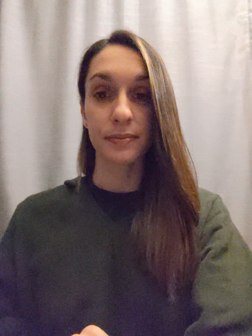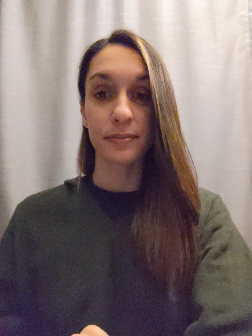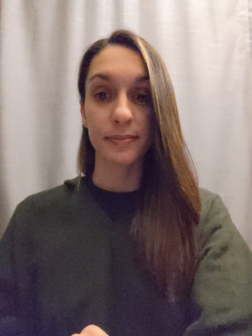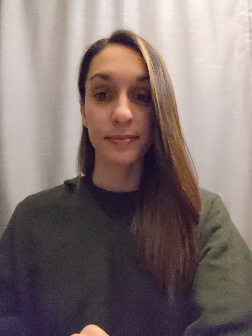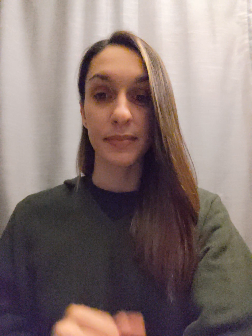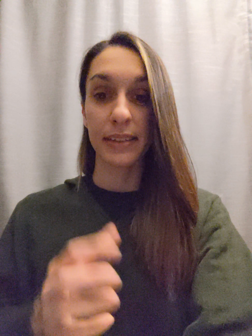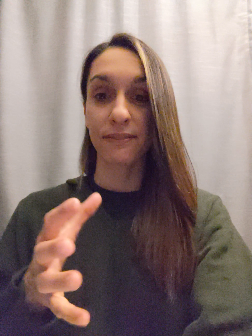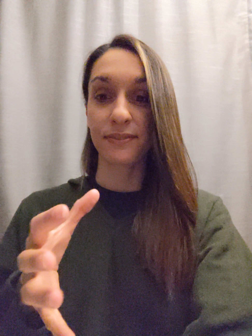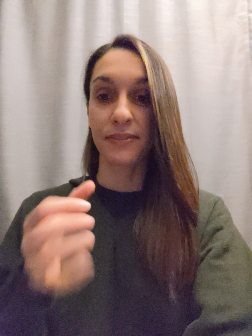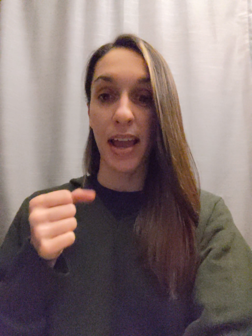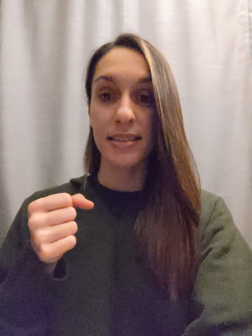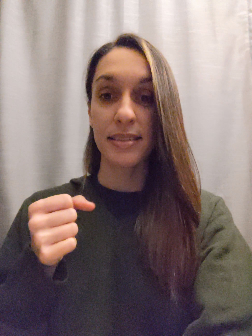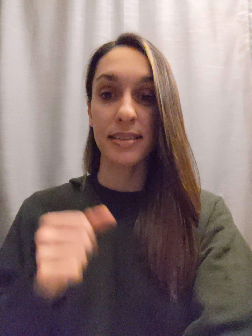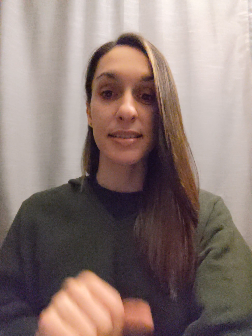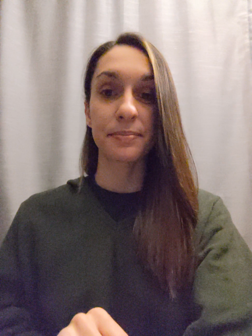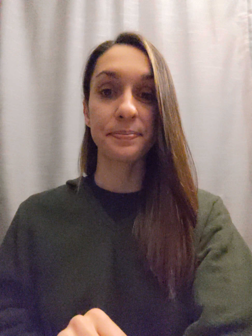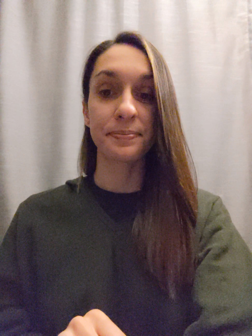fast